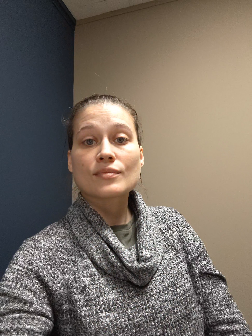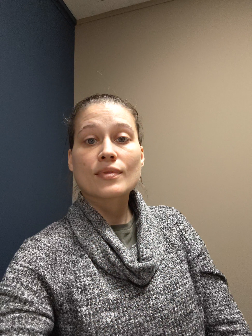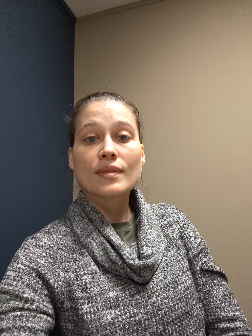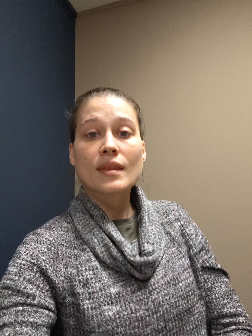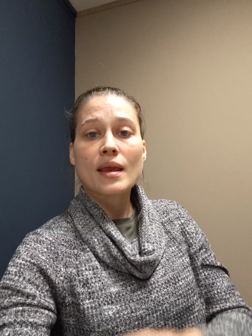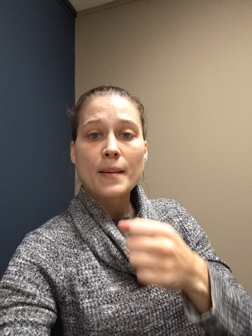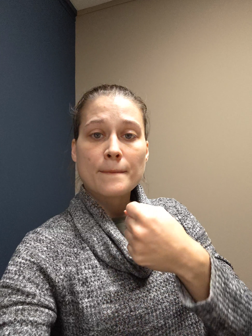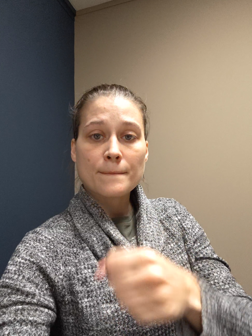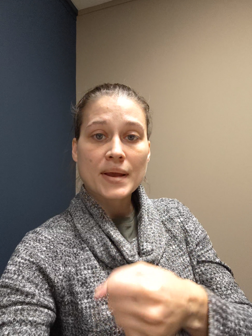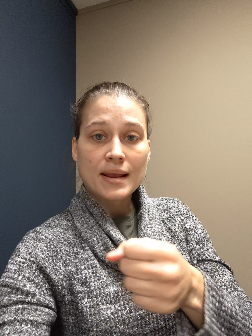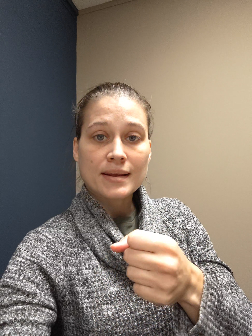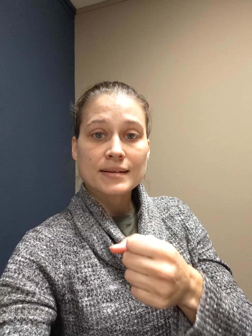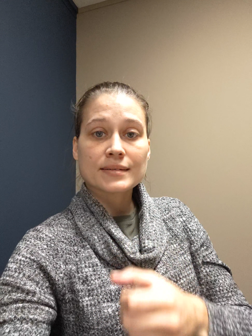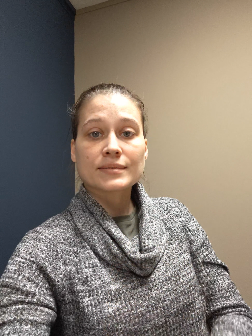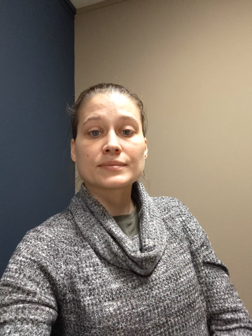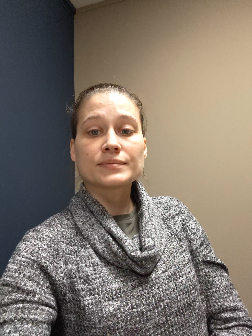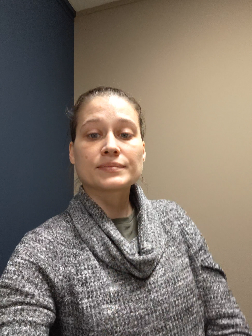make